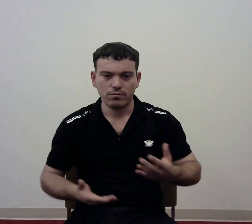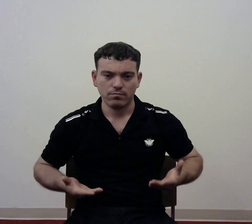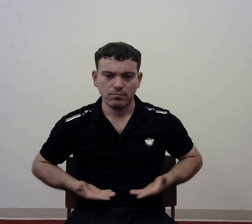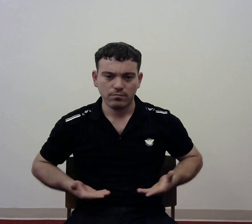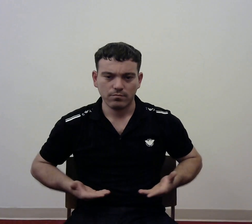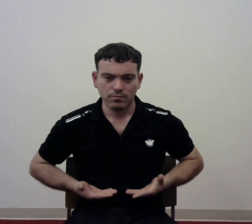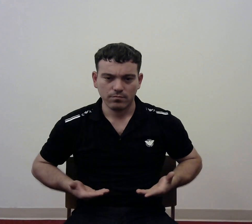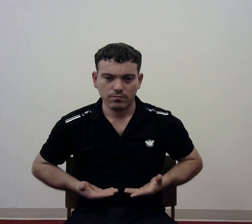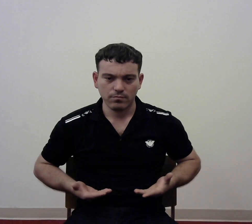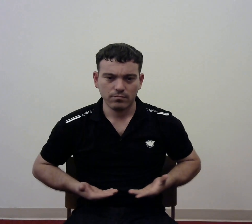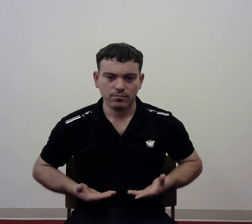yaşamaq